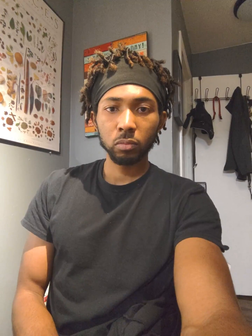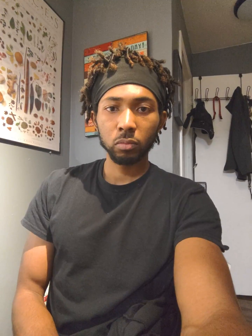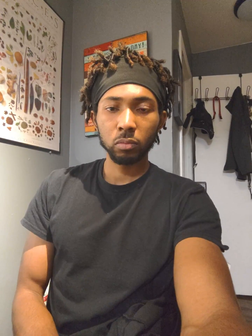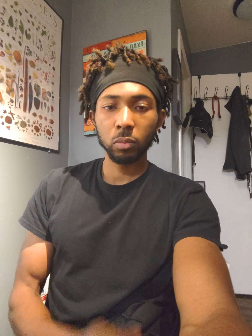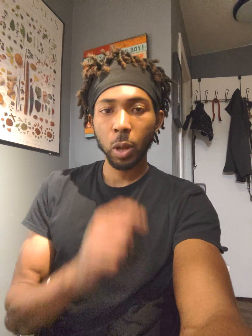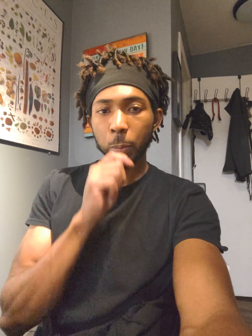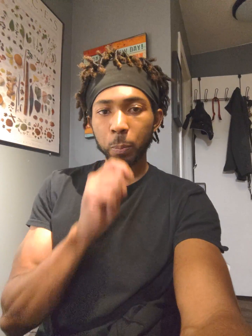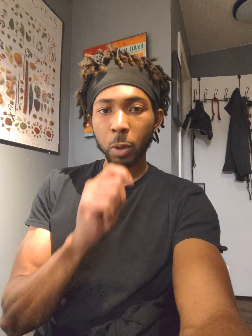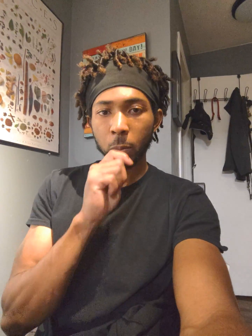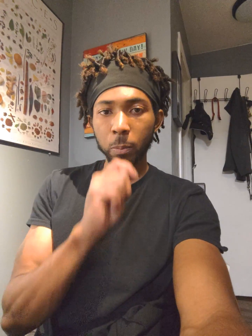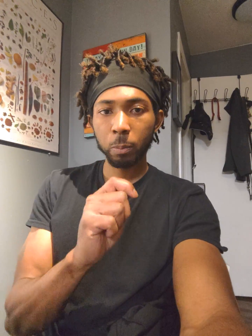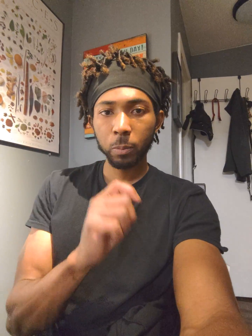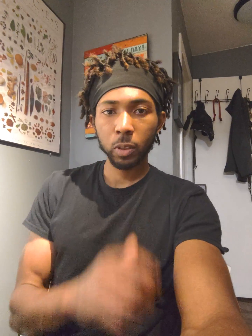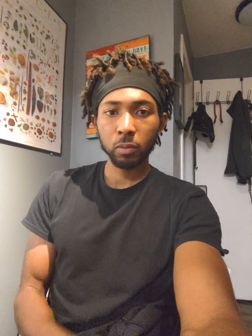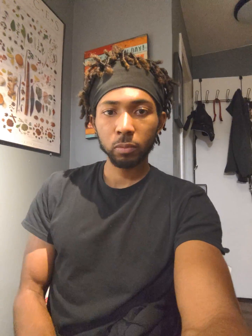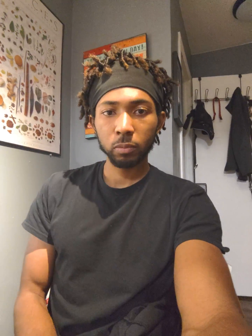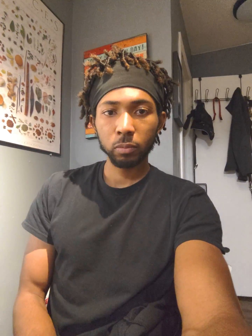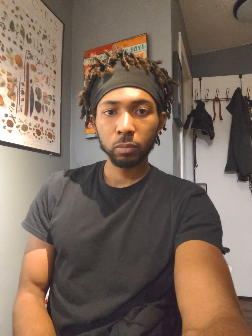popsicle